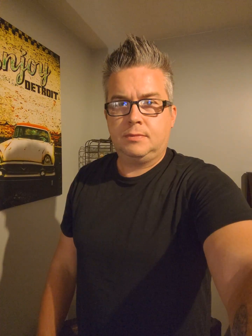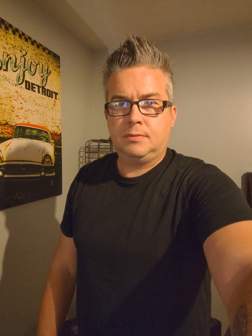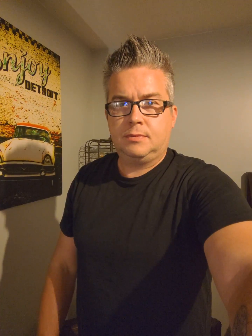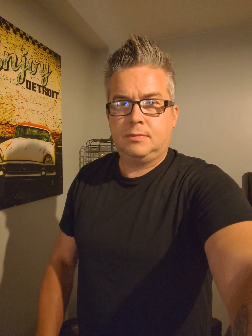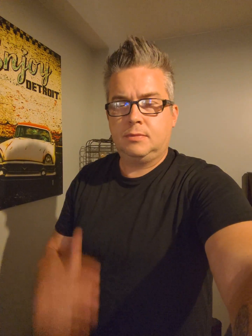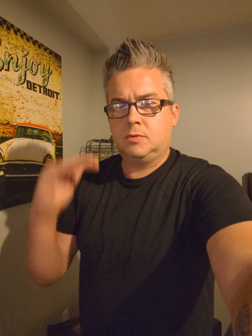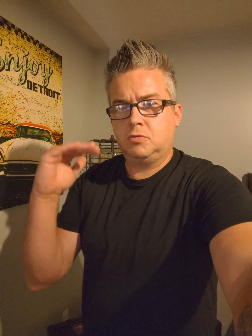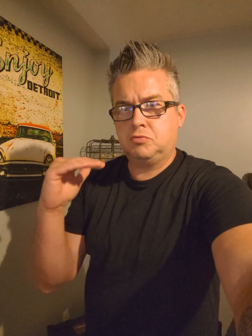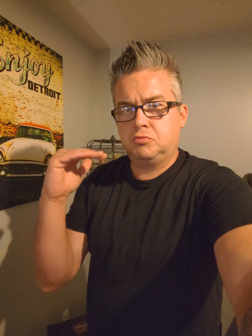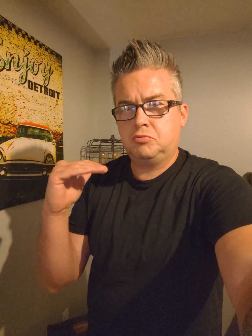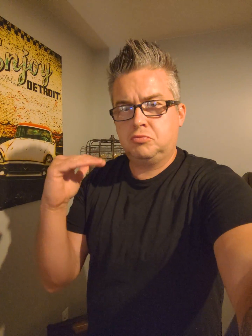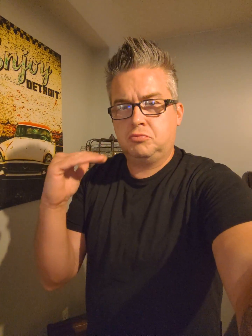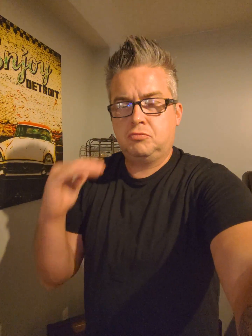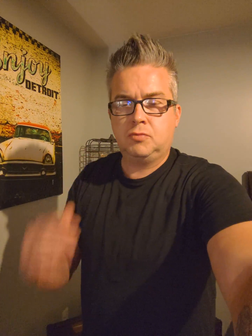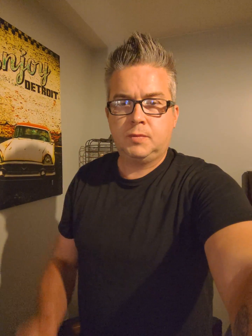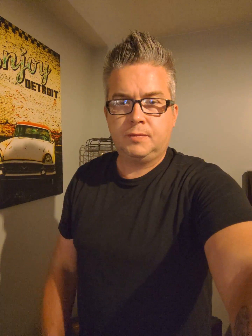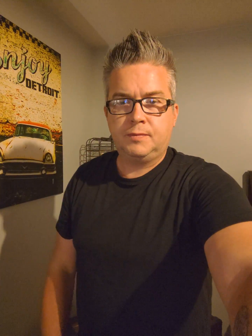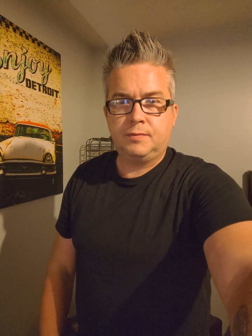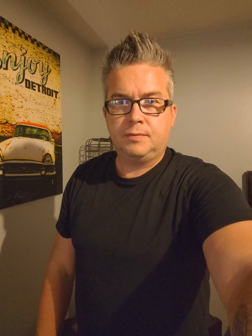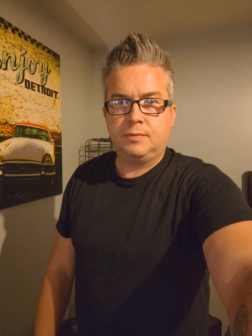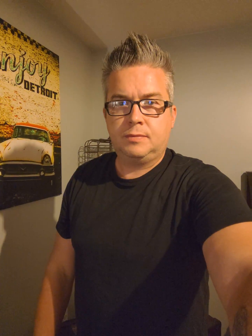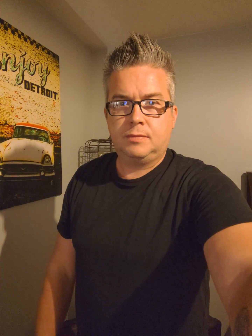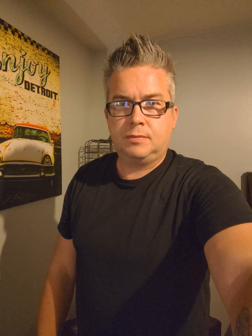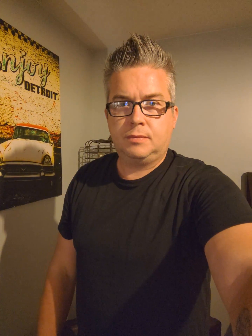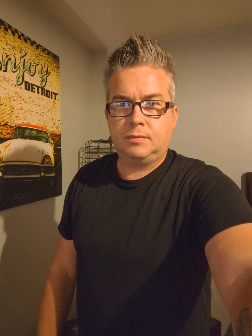little